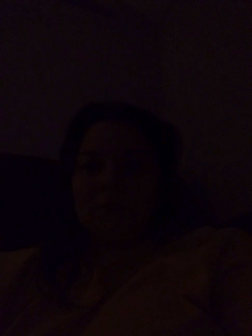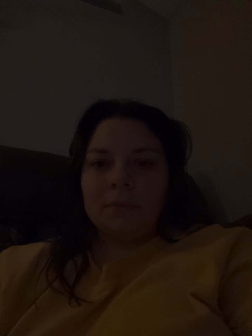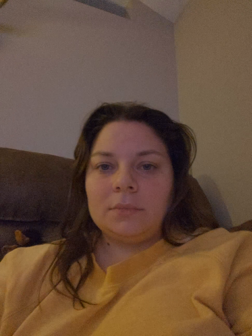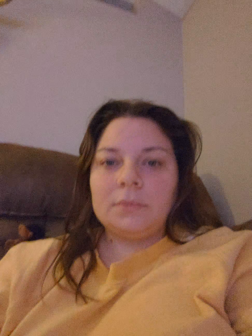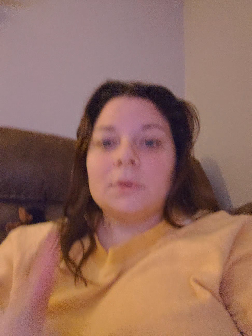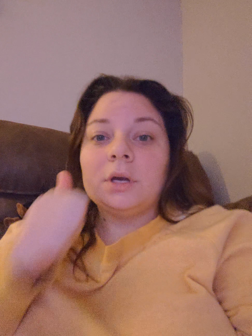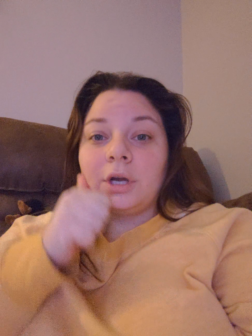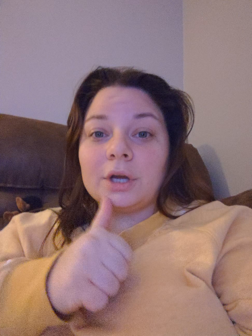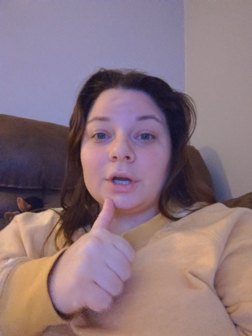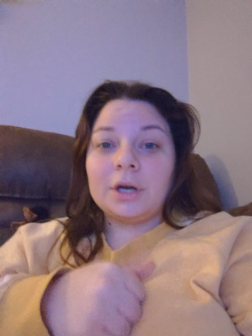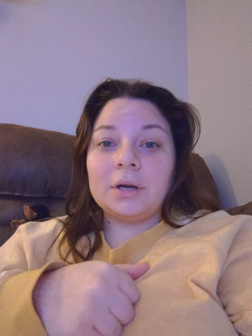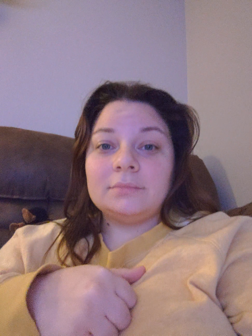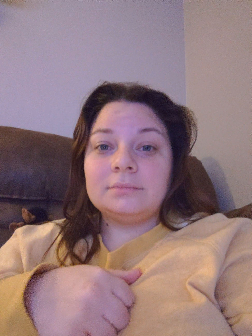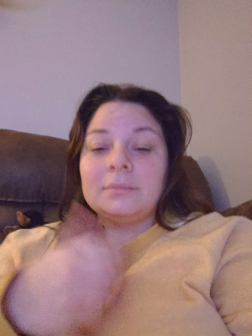girl